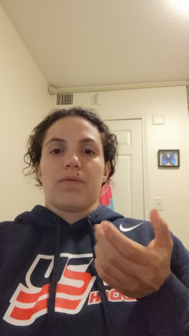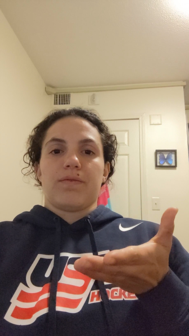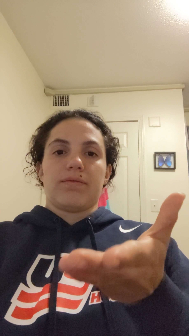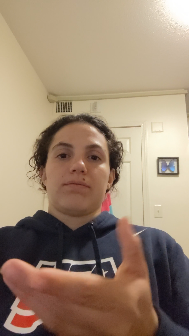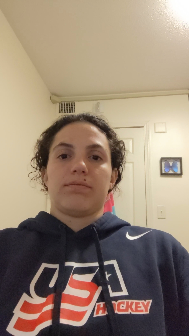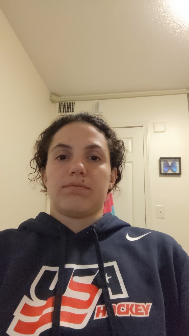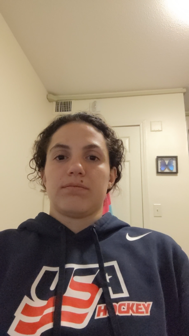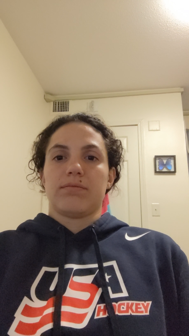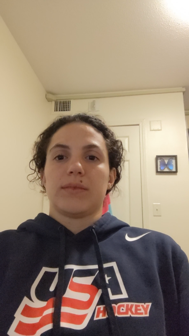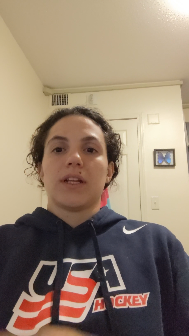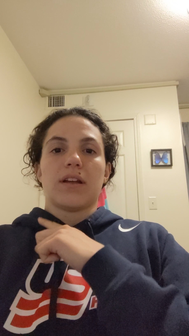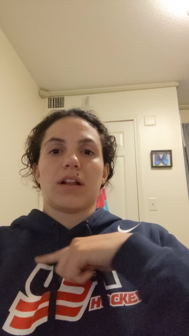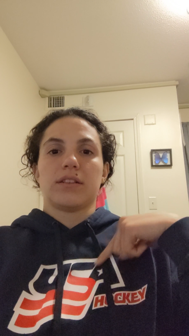necklace